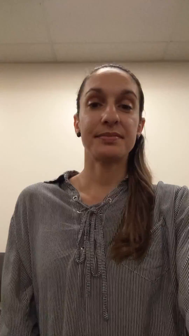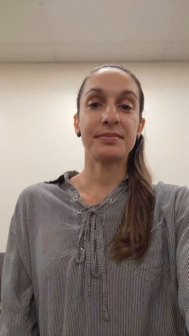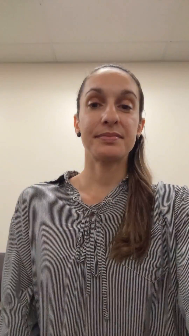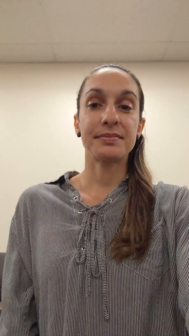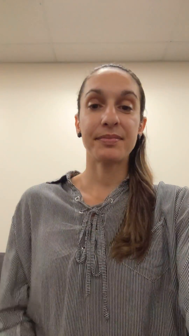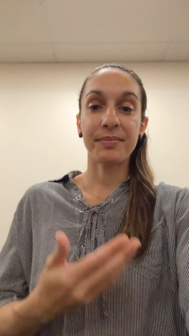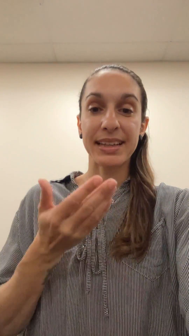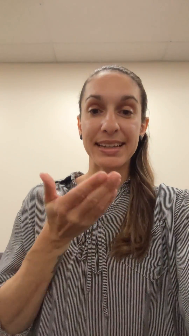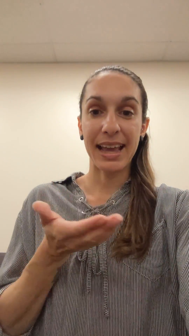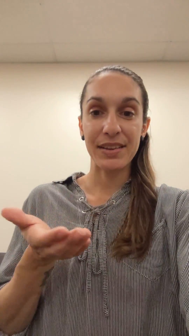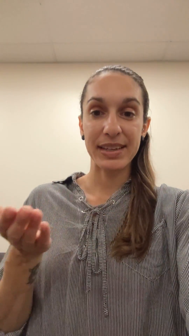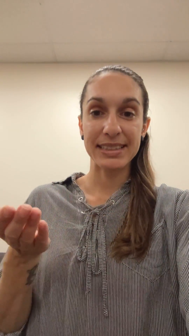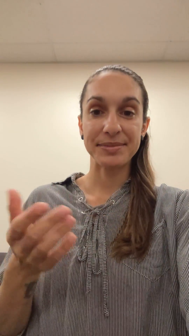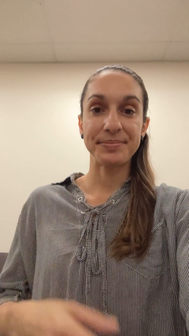carry